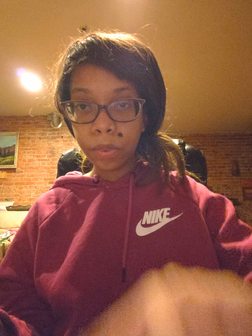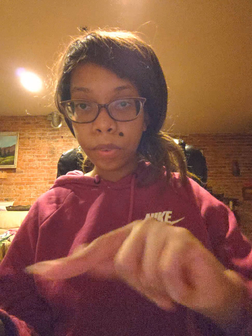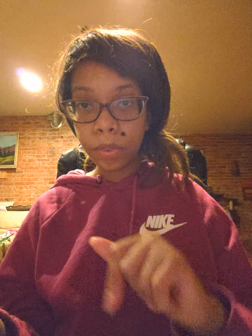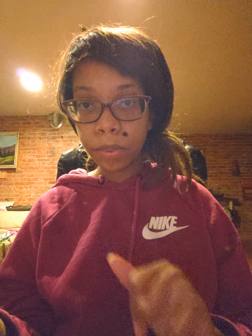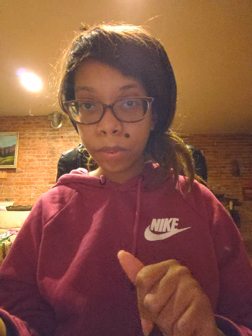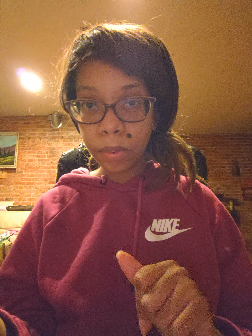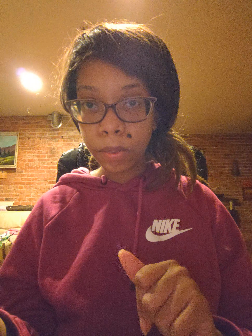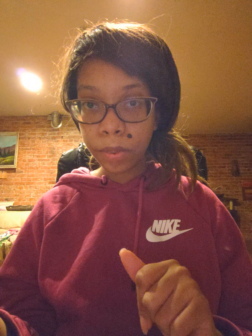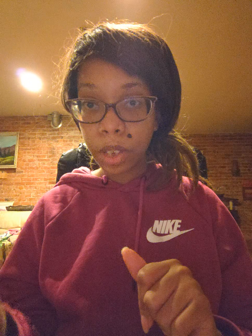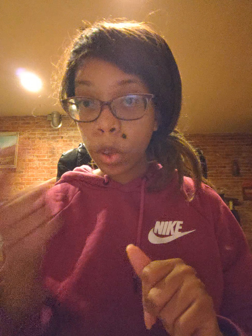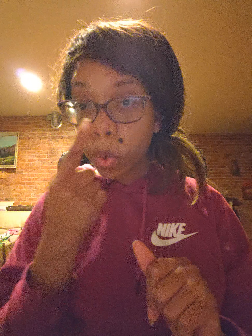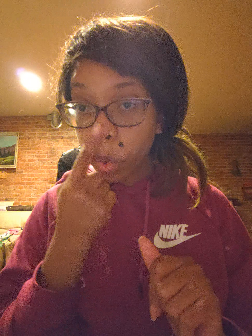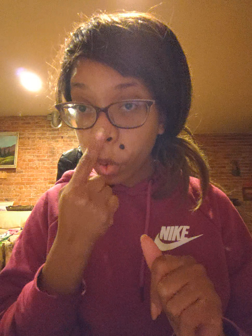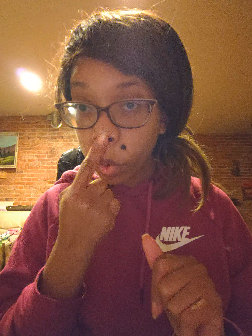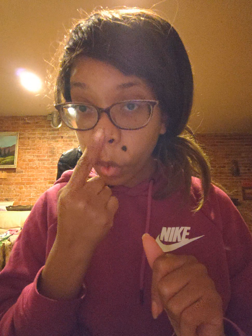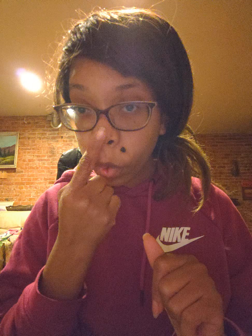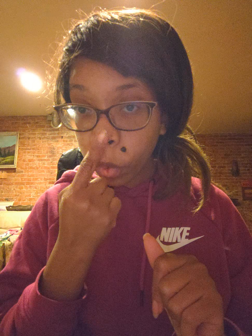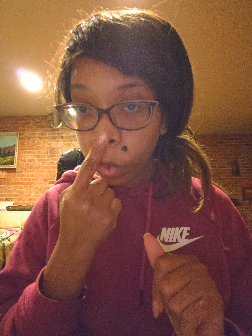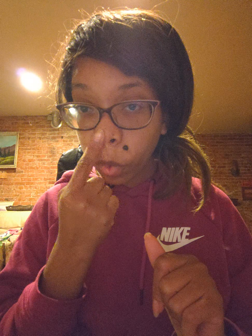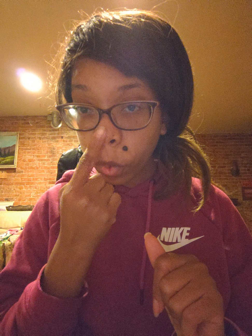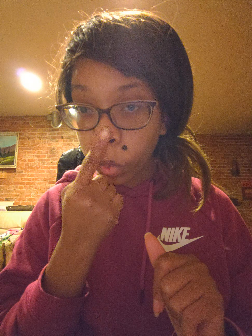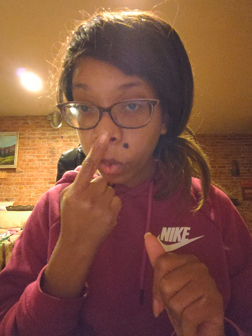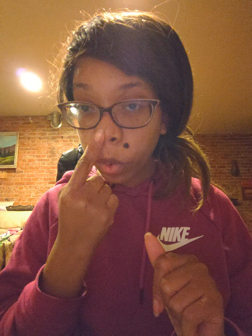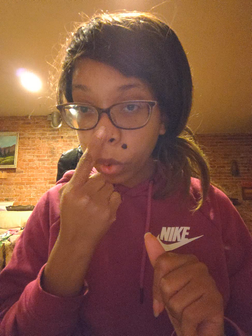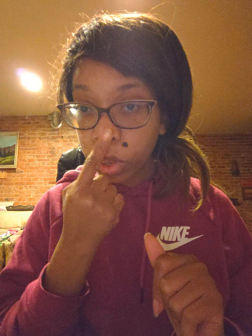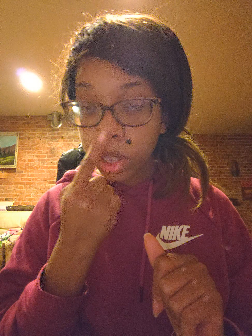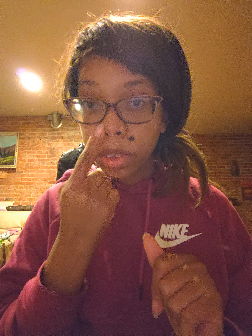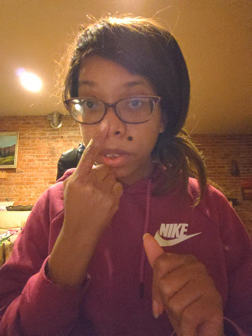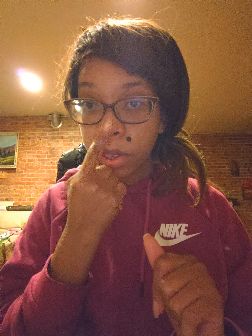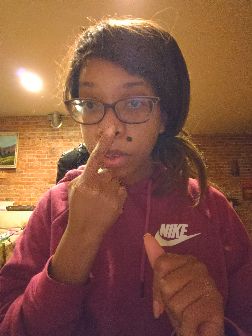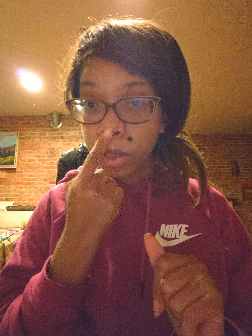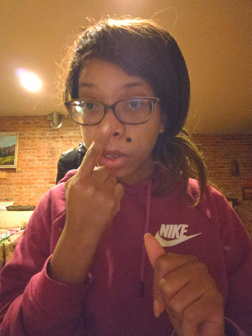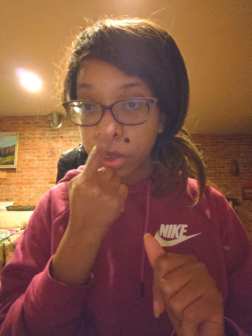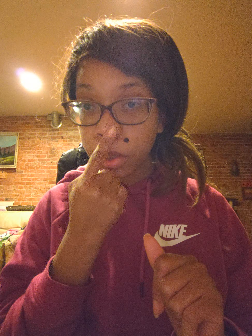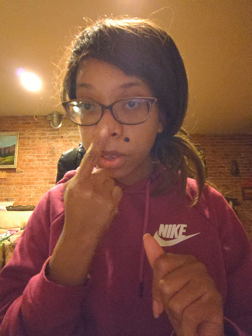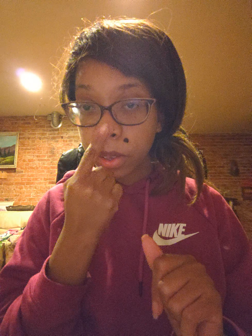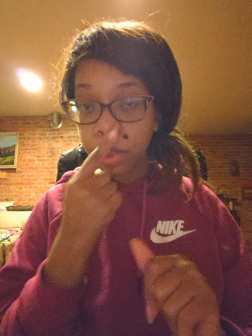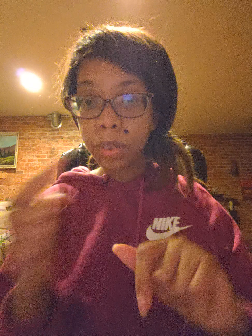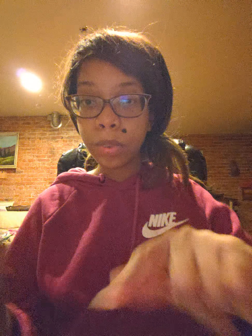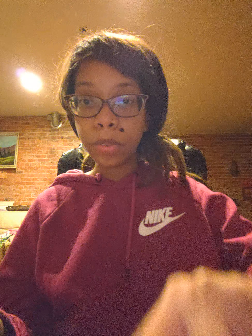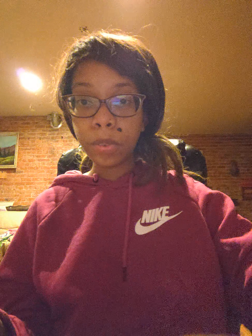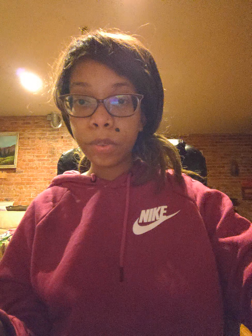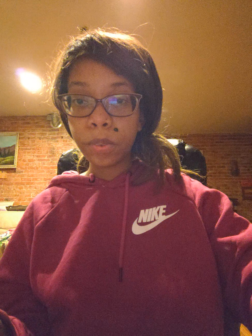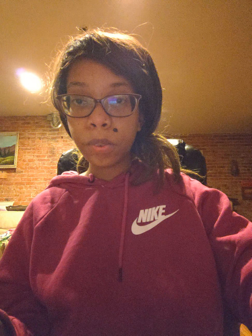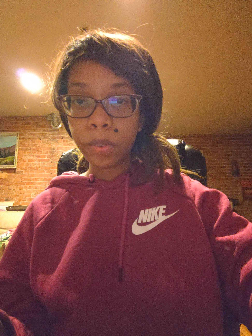nose